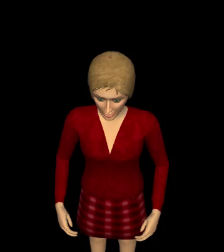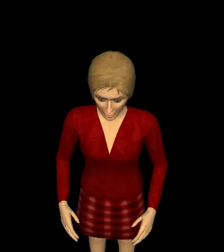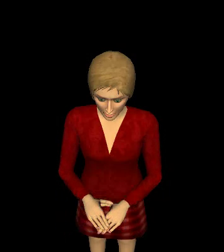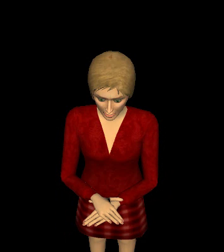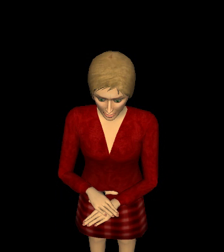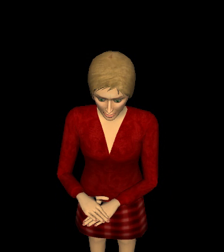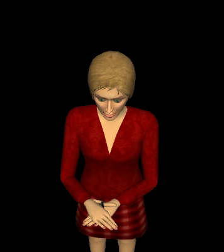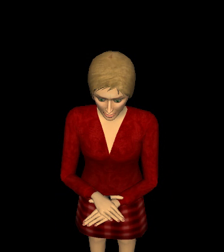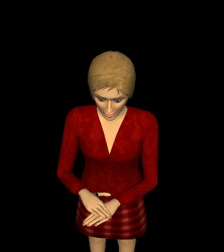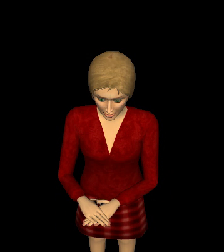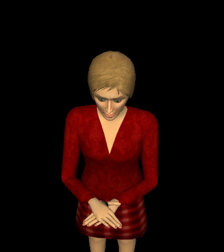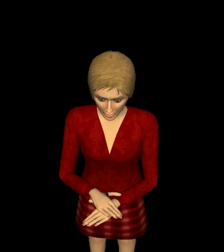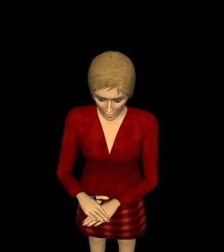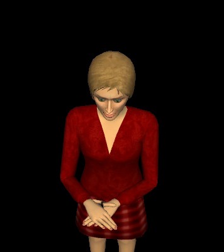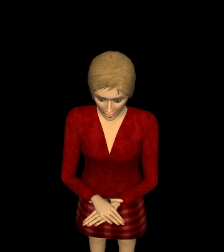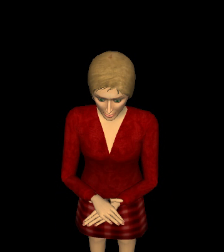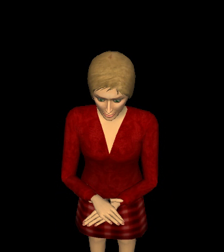مرهم